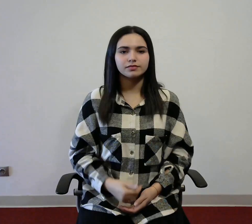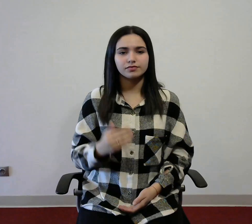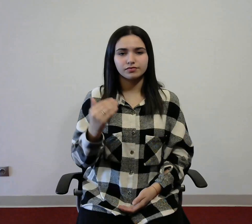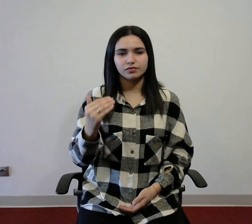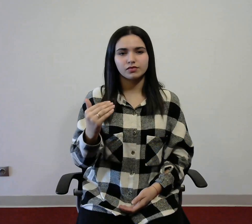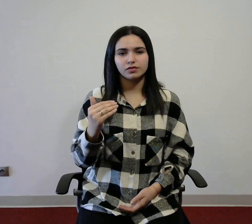siz